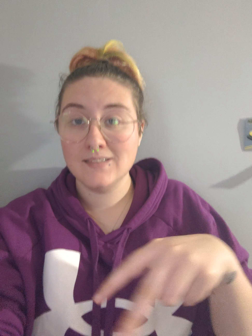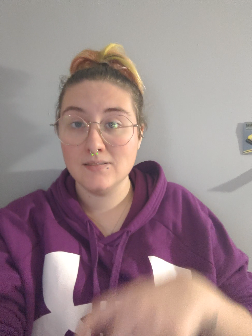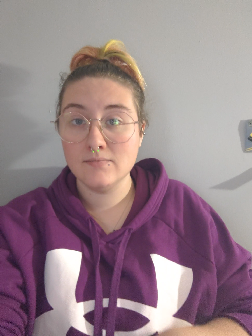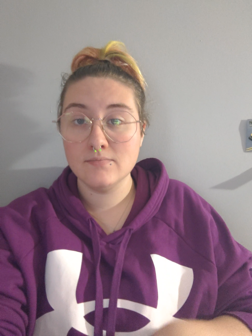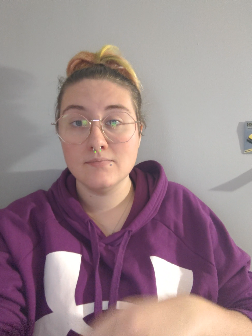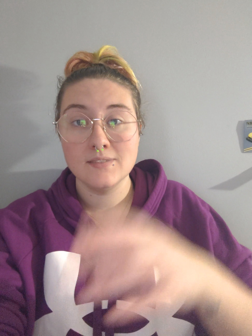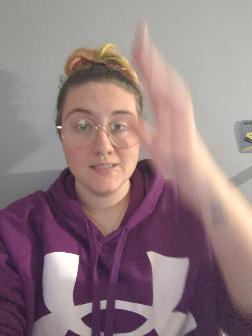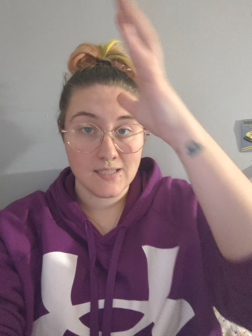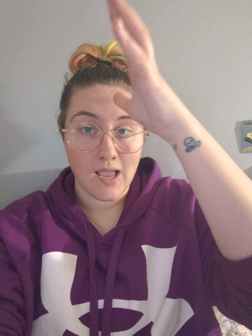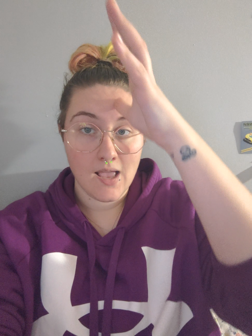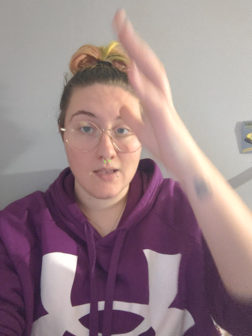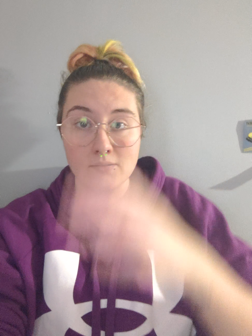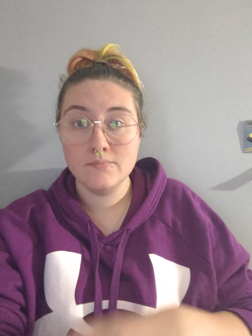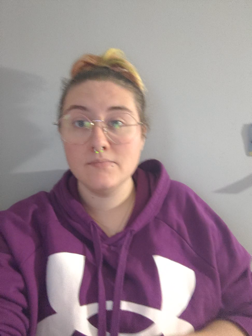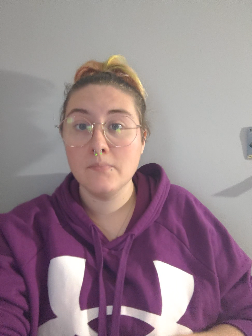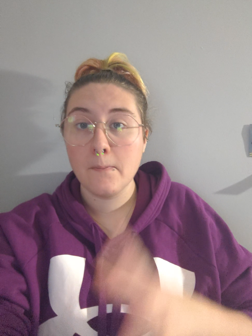dad